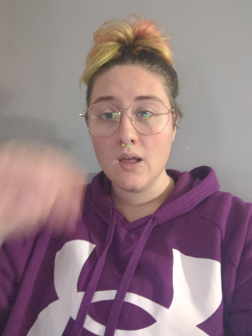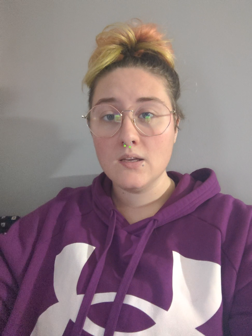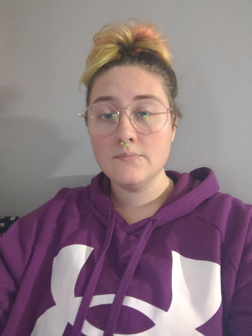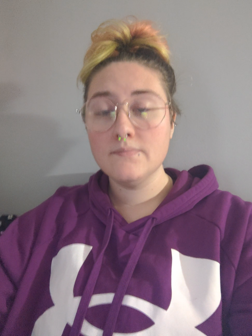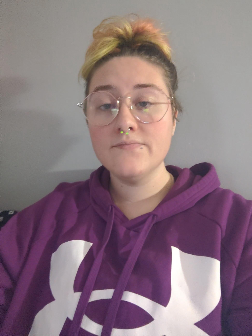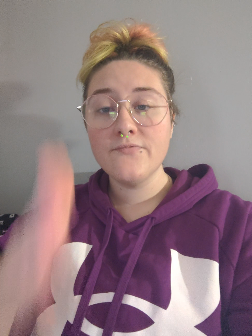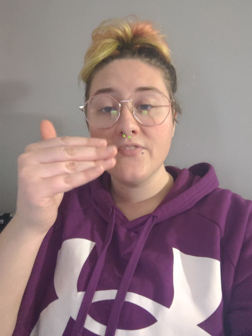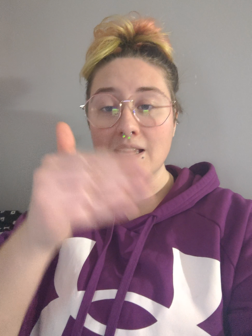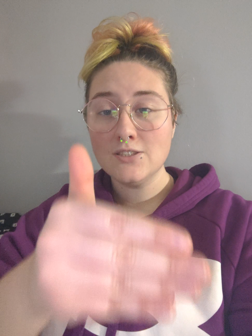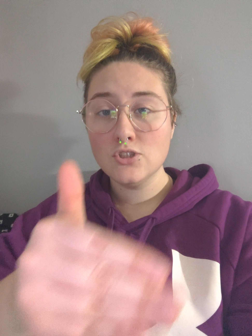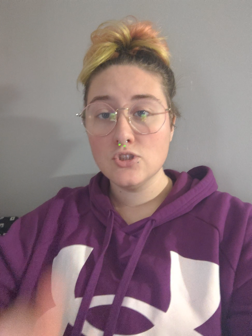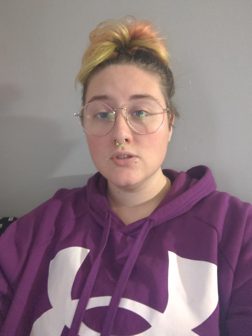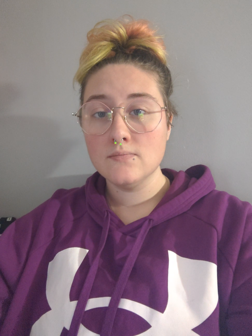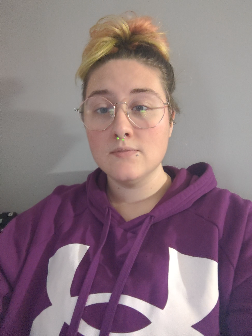fish